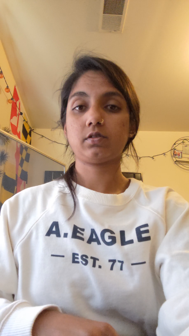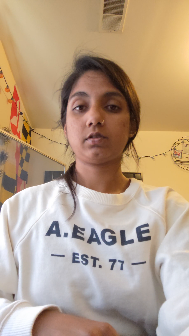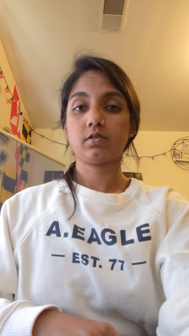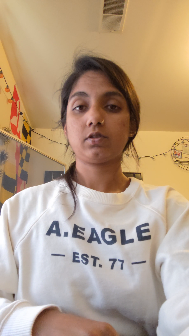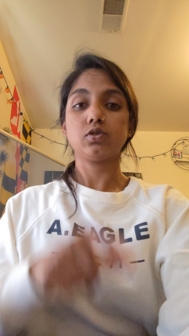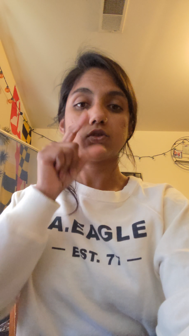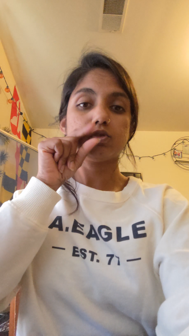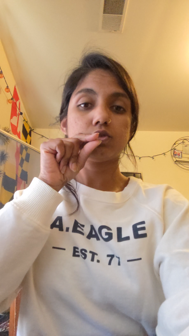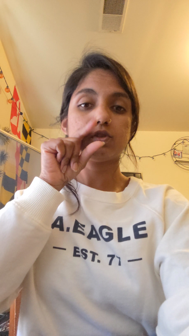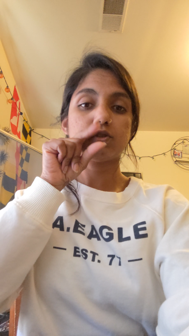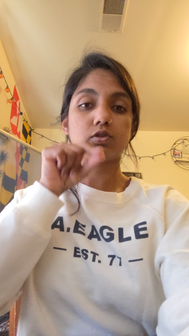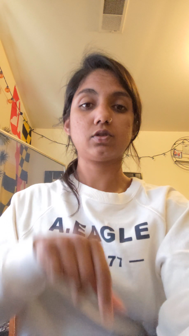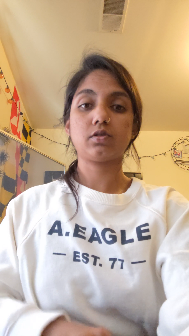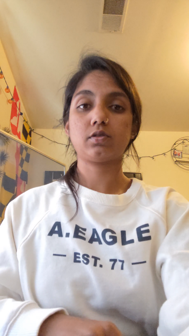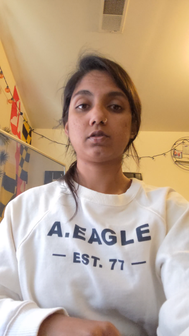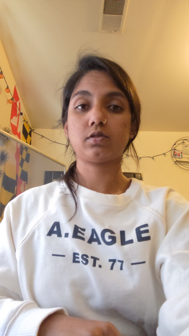chicken